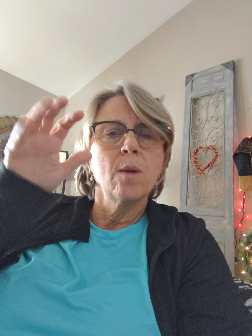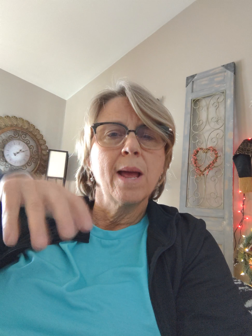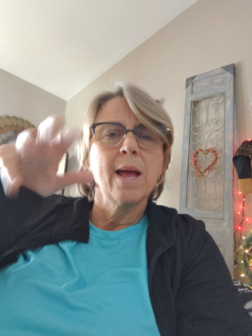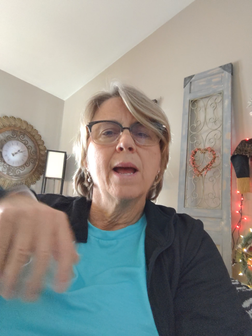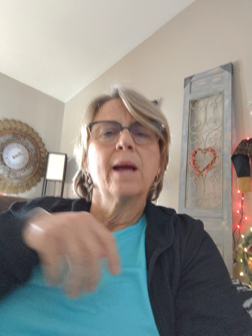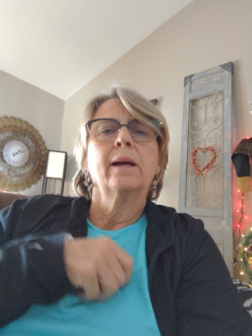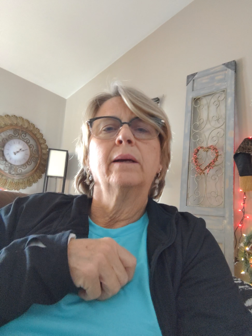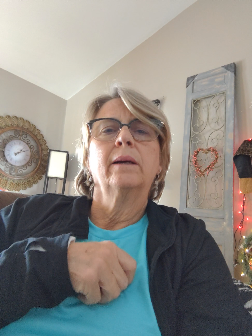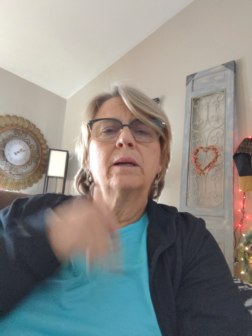rain